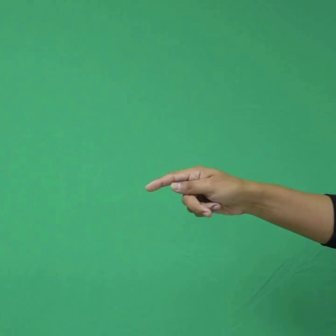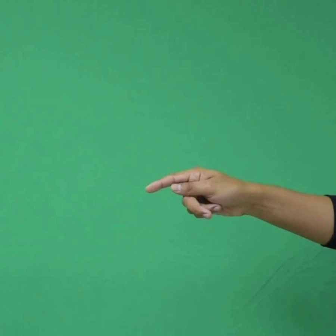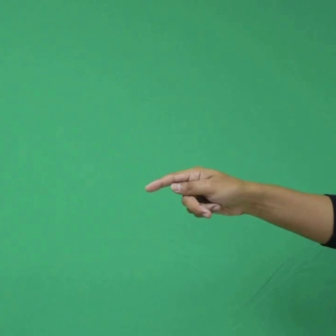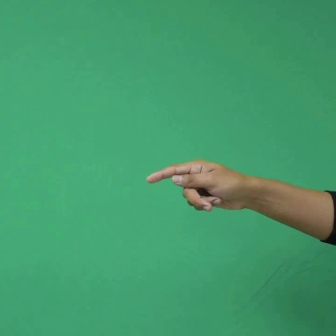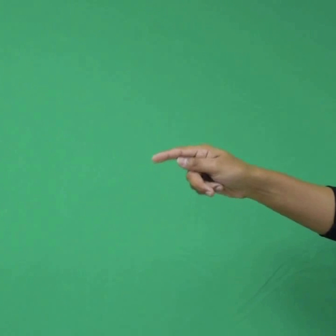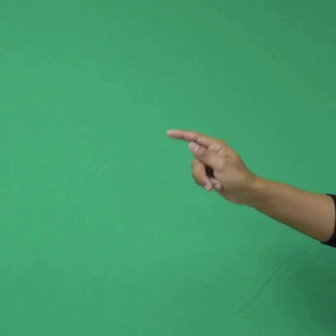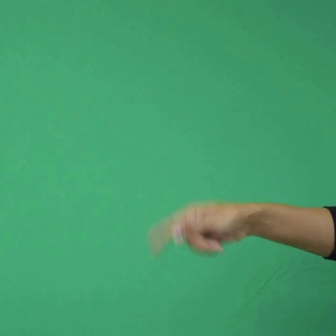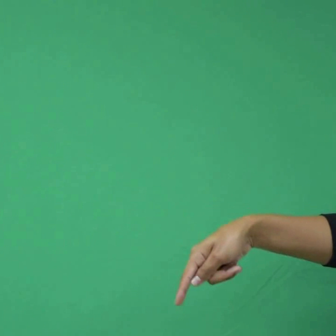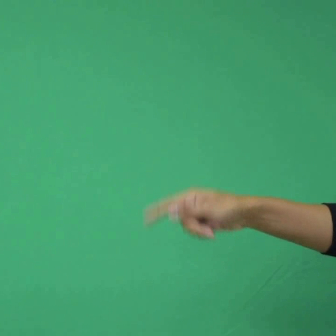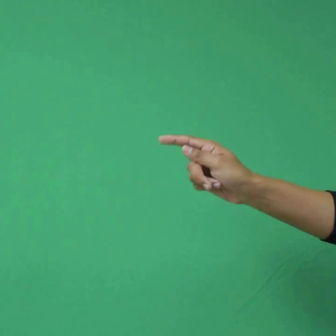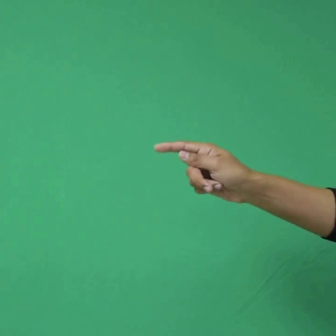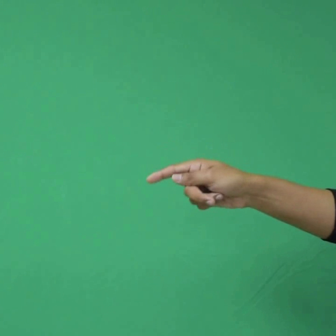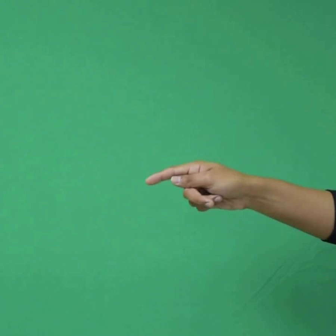K